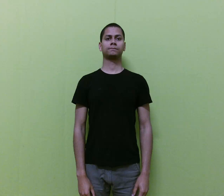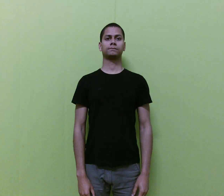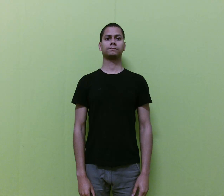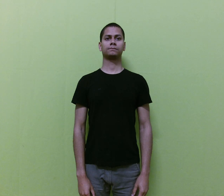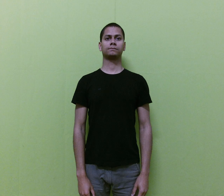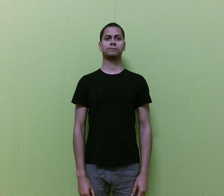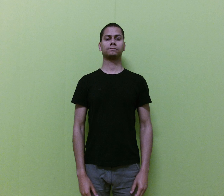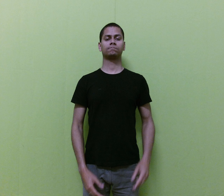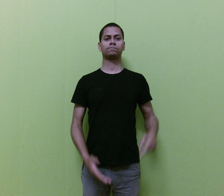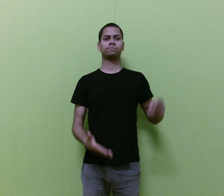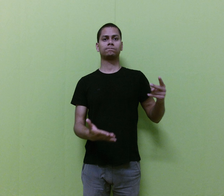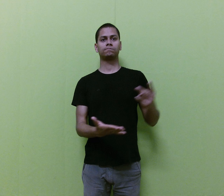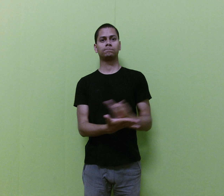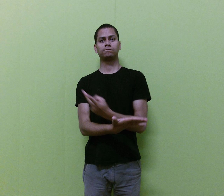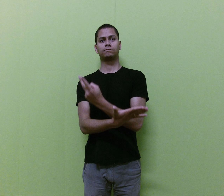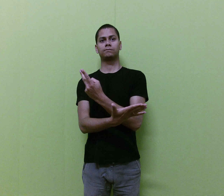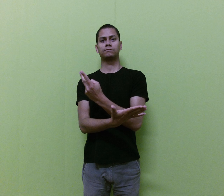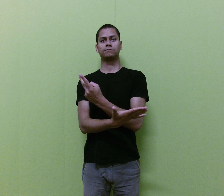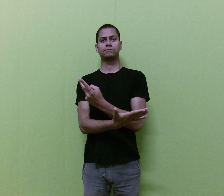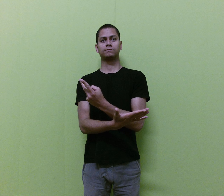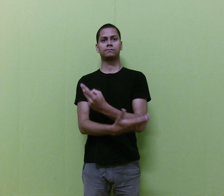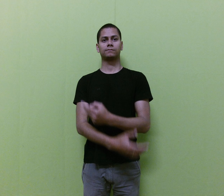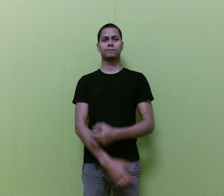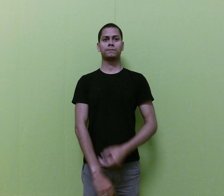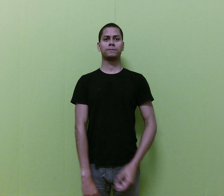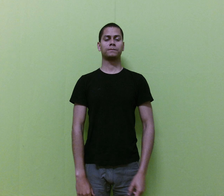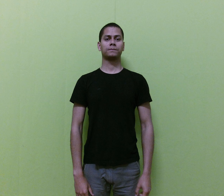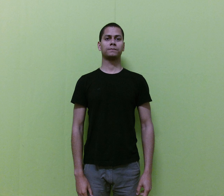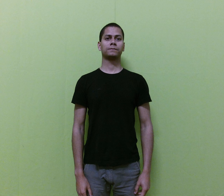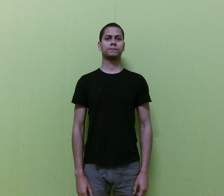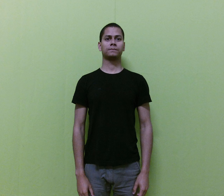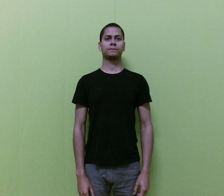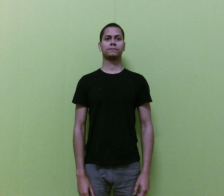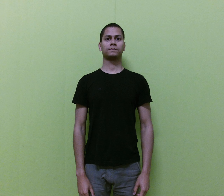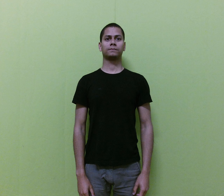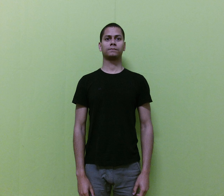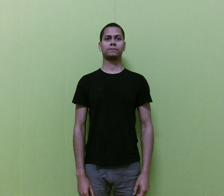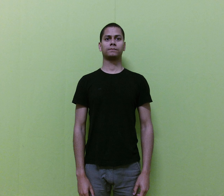acontecer